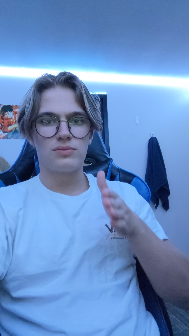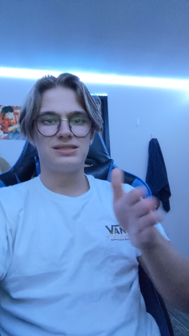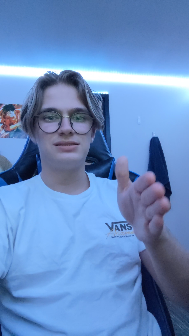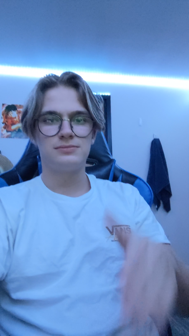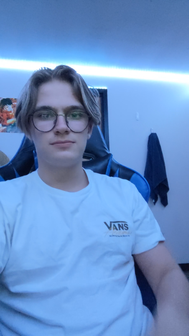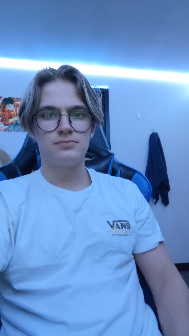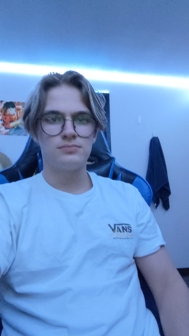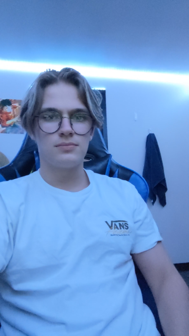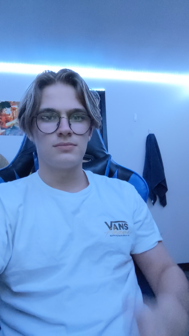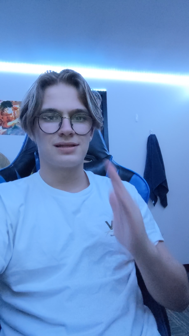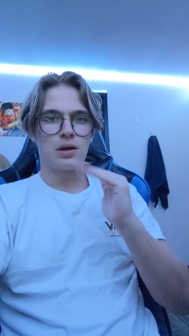downtown